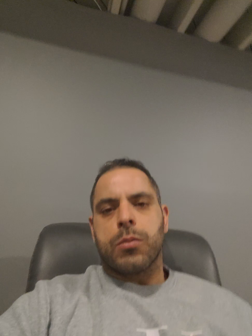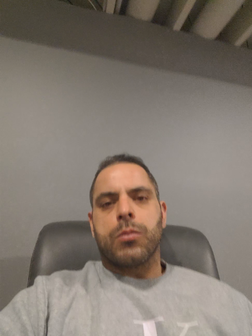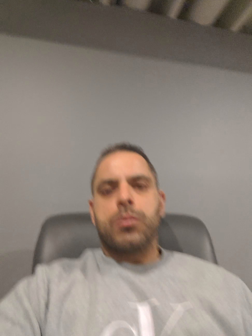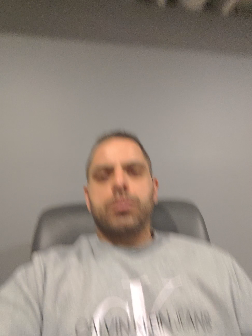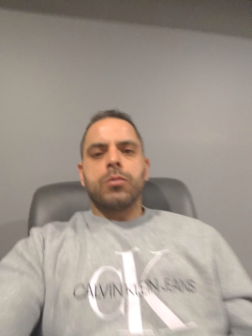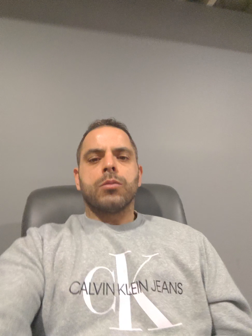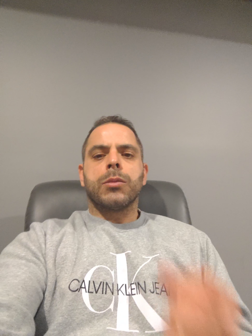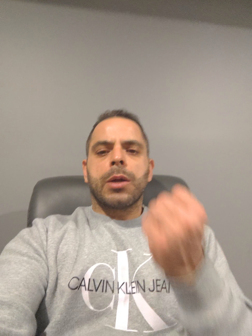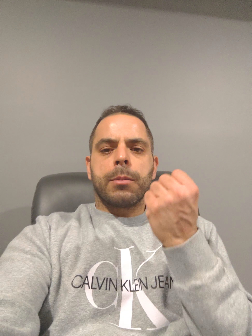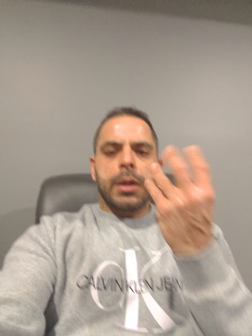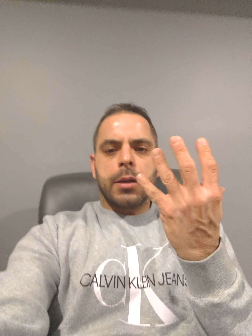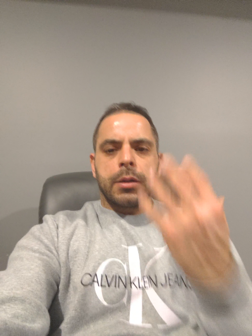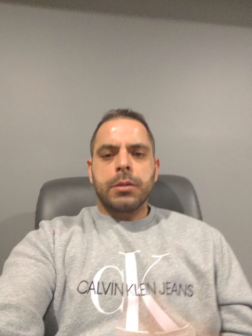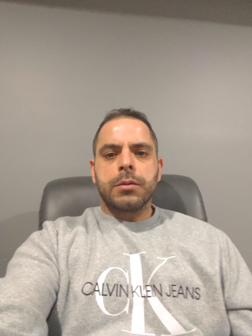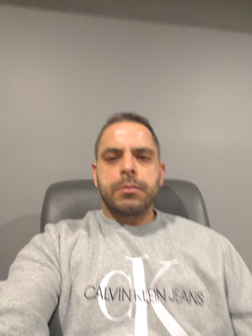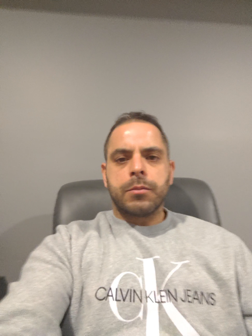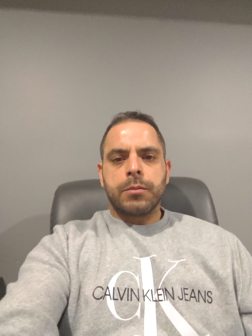many